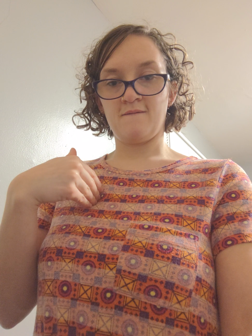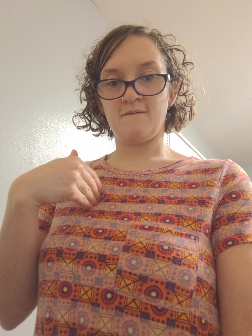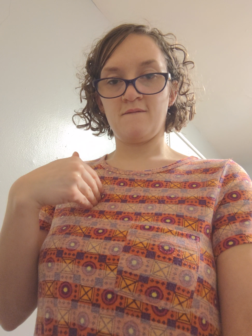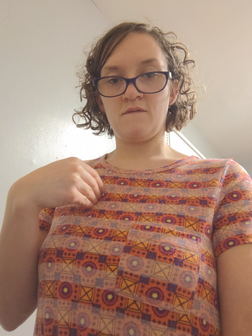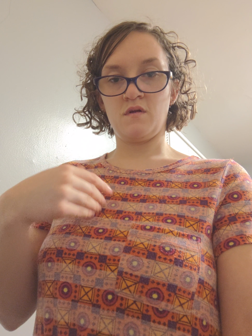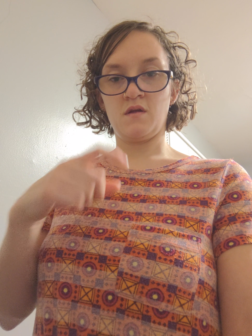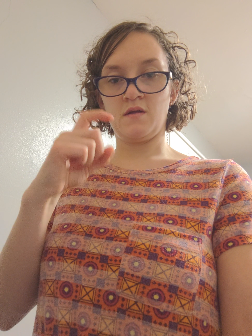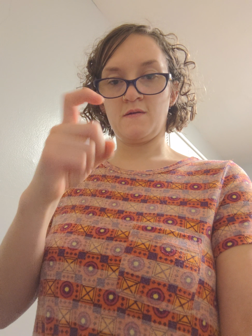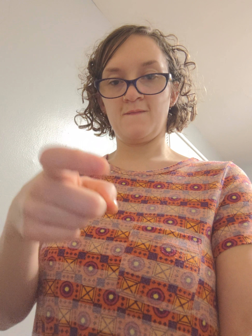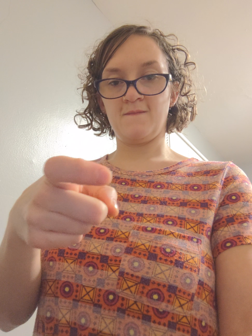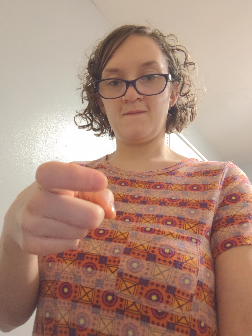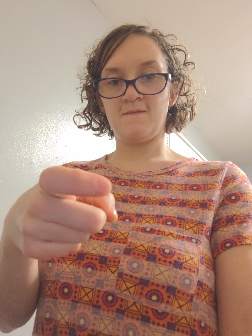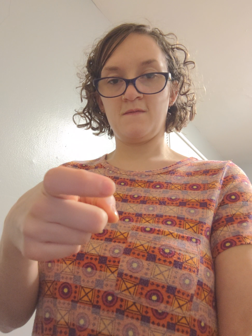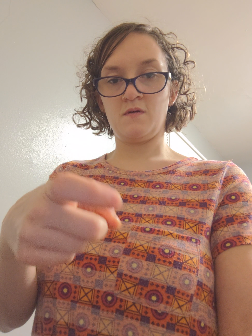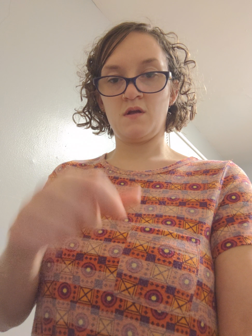gift